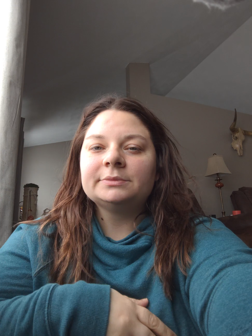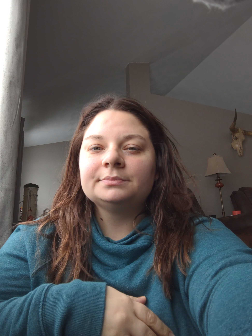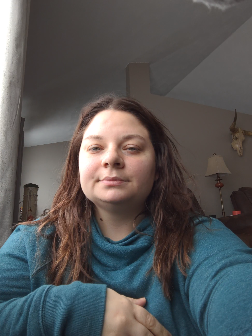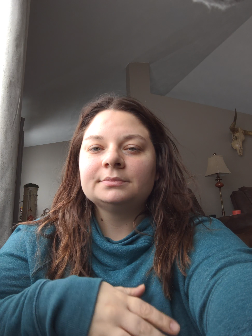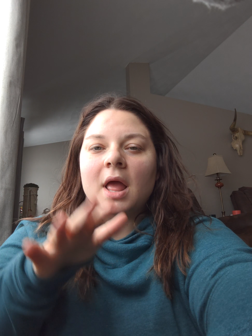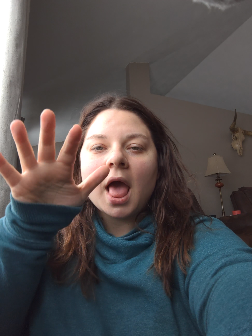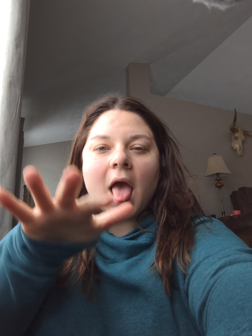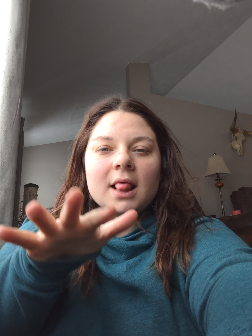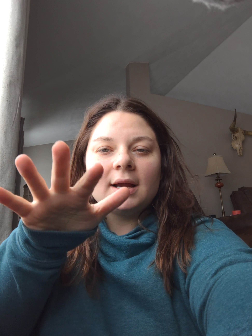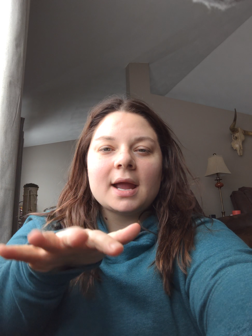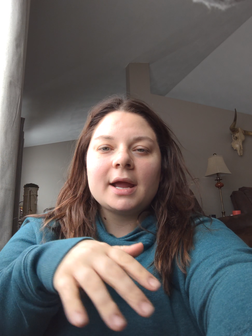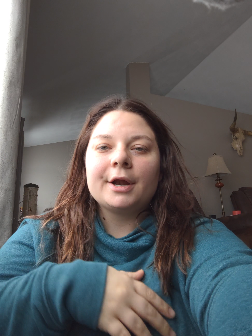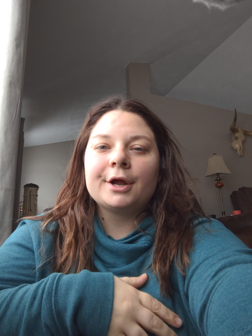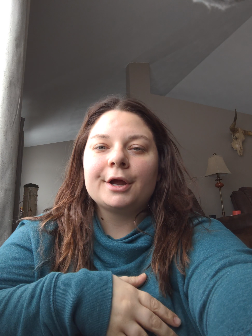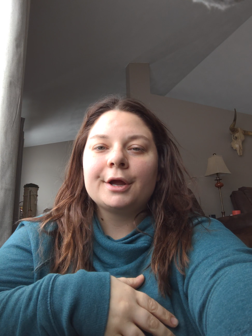alligator